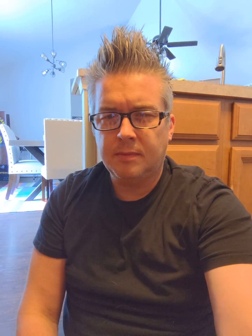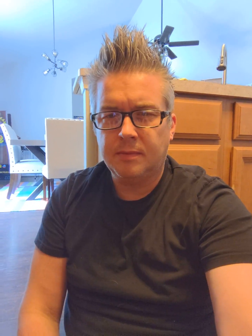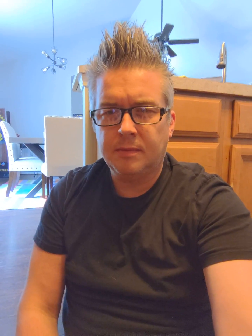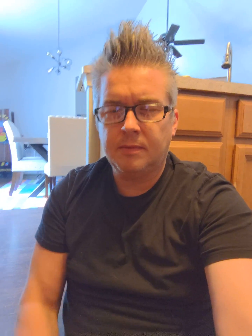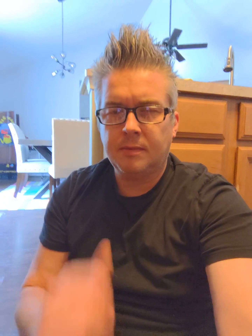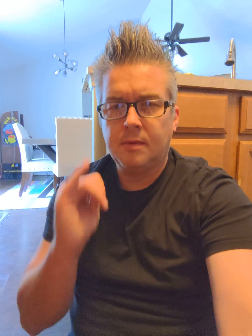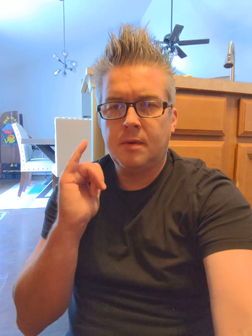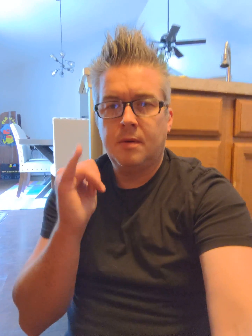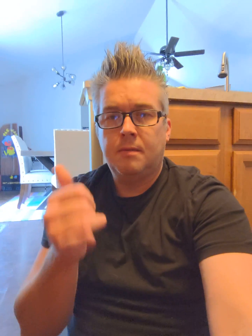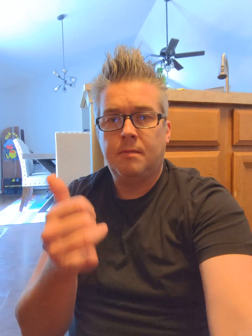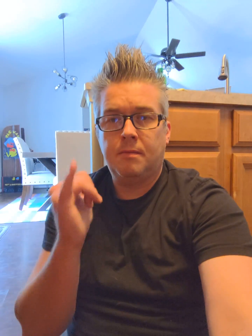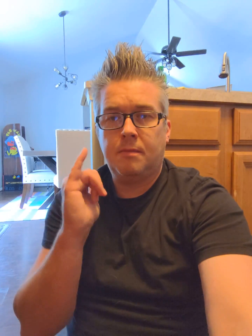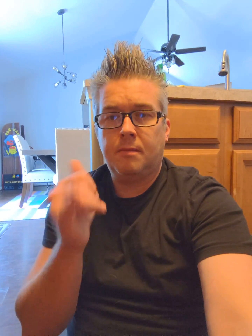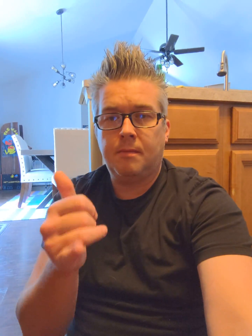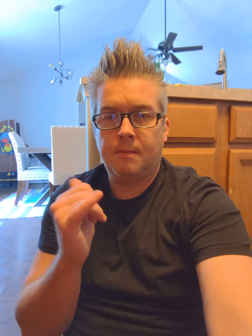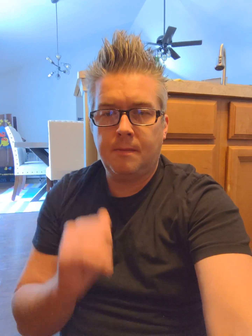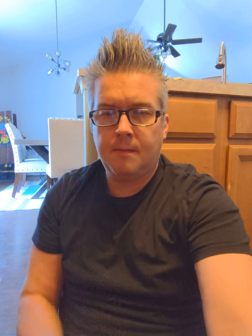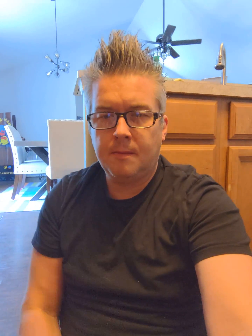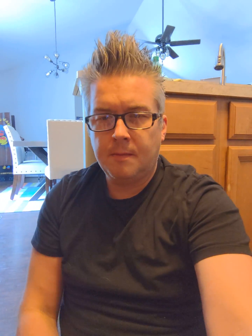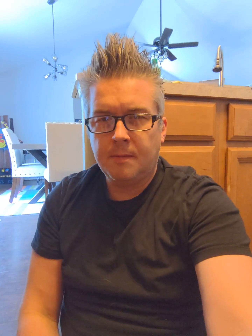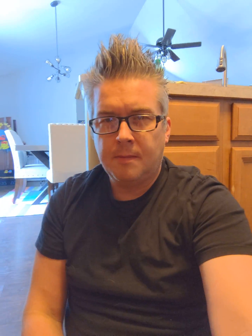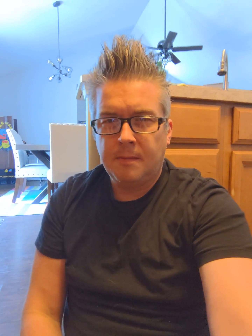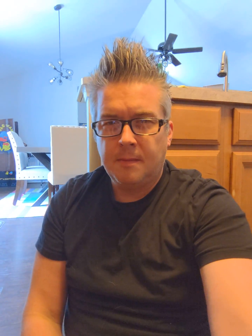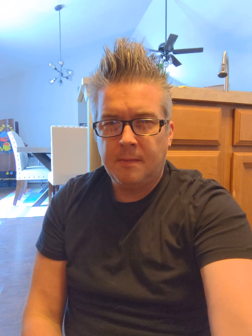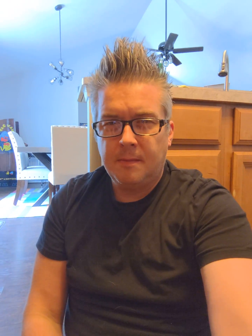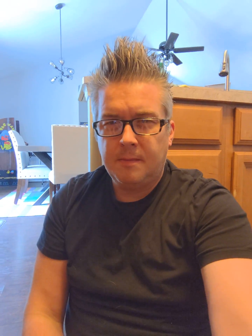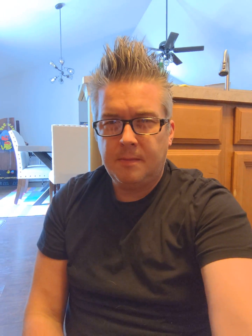rocking chair